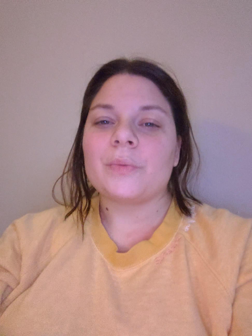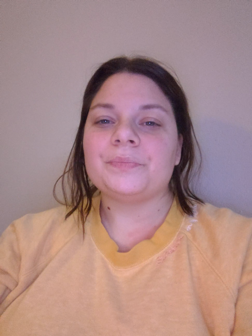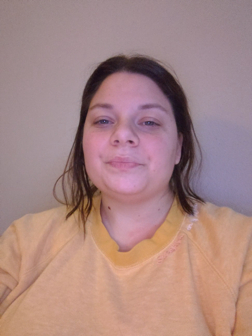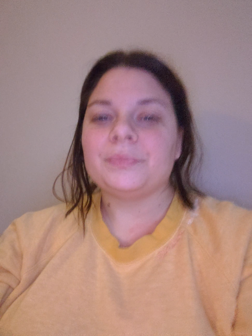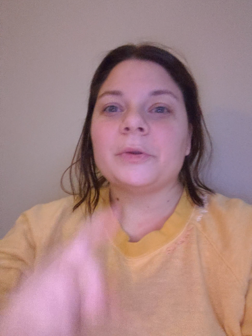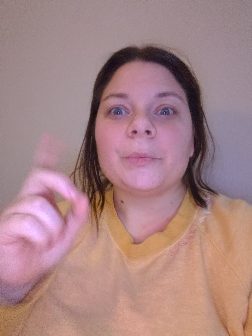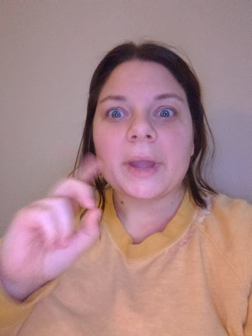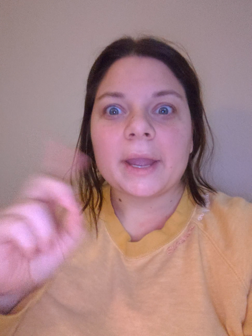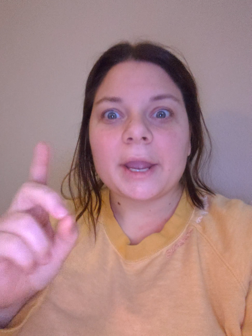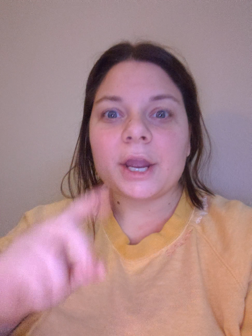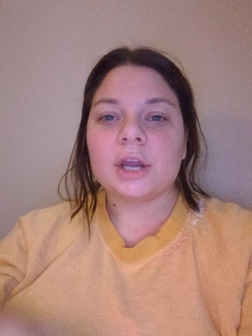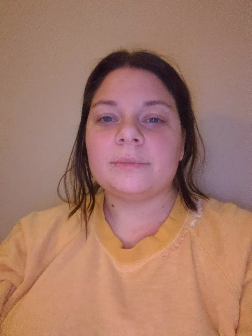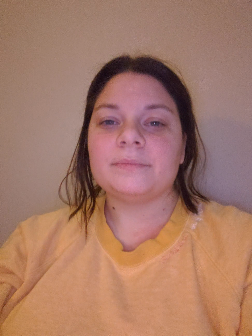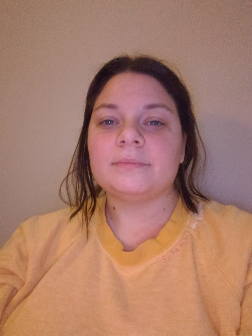where